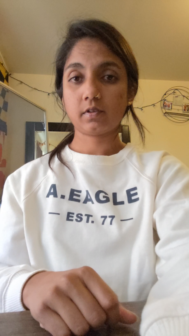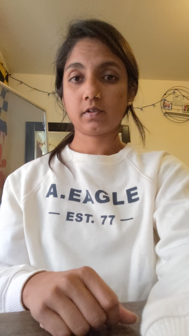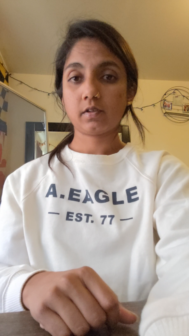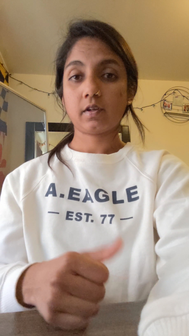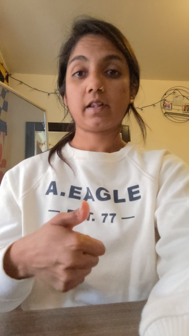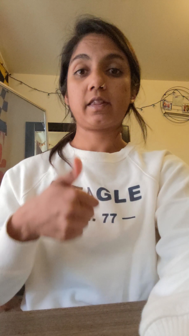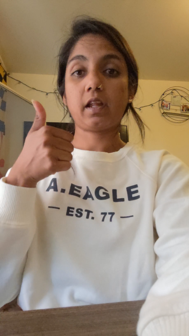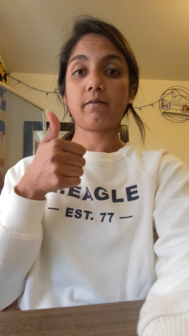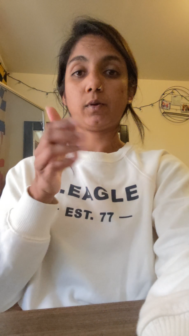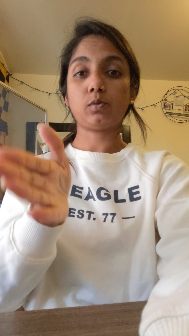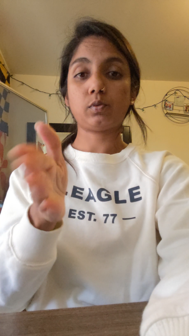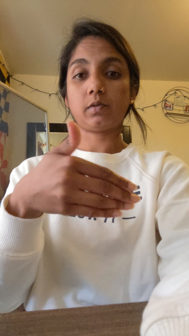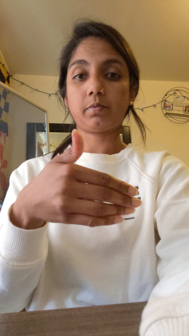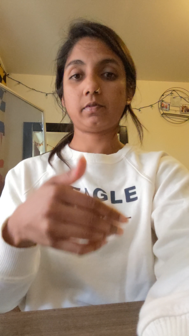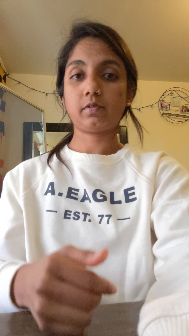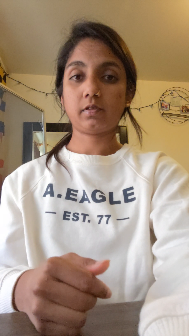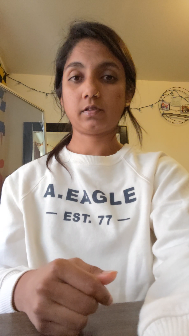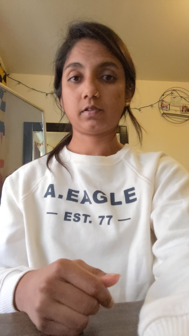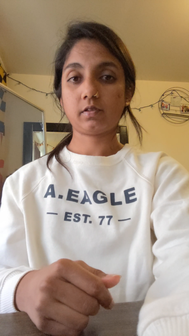living room